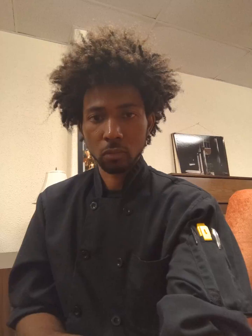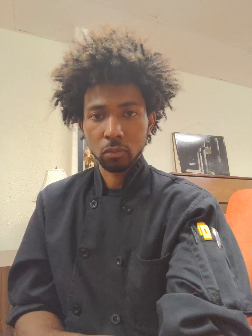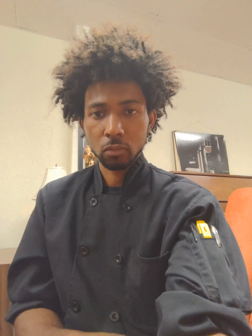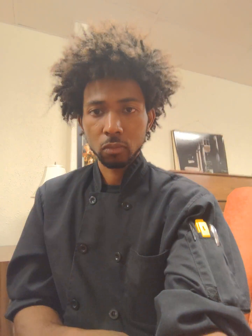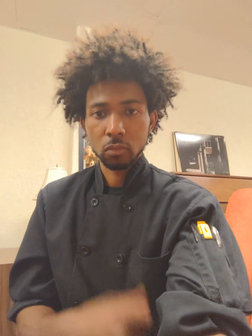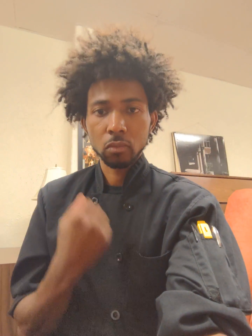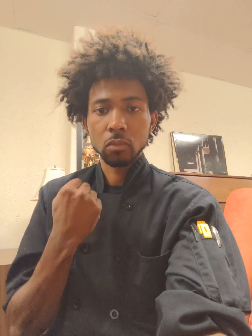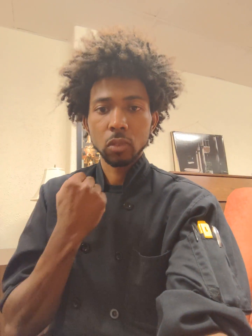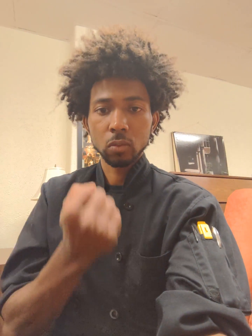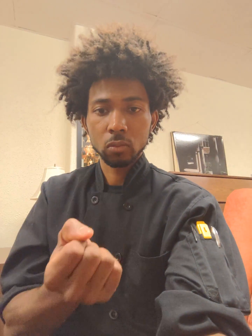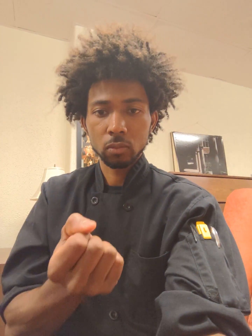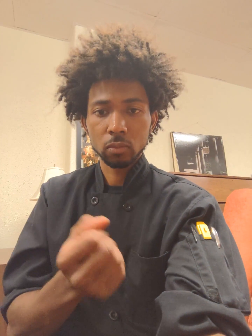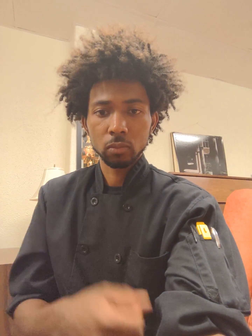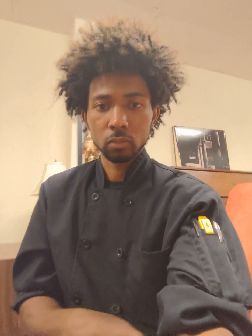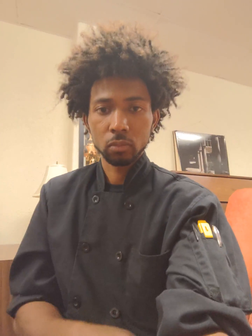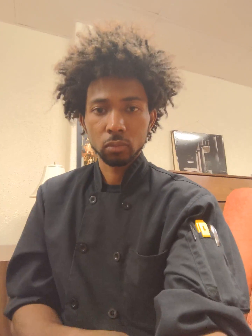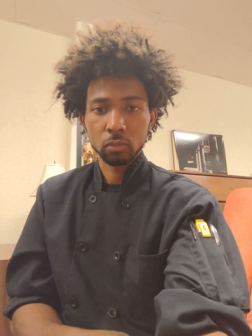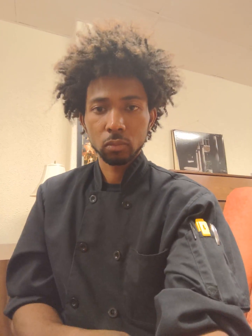drive